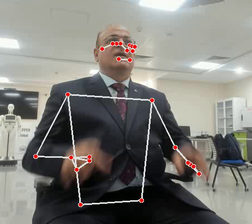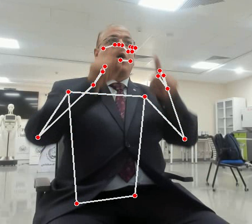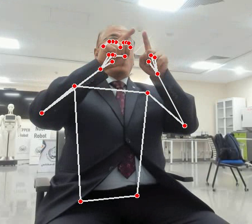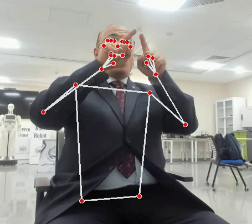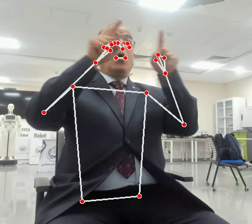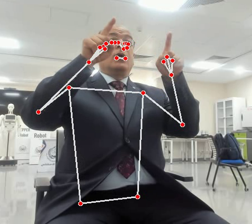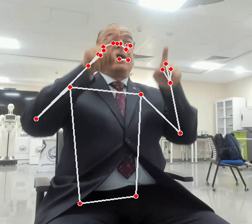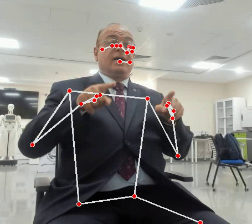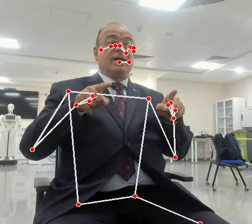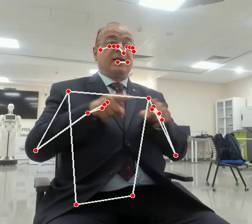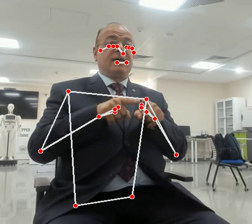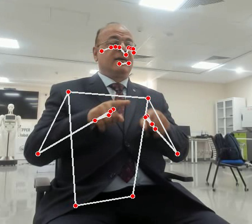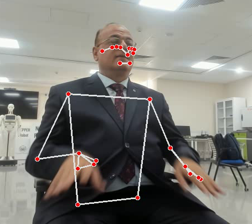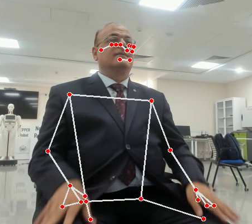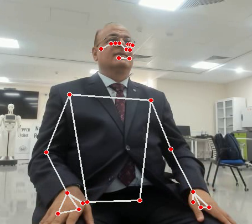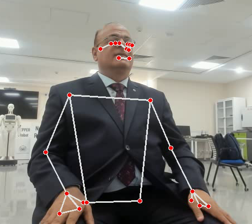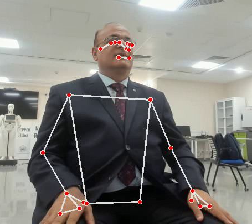oda